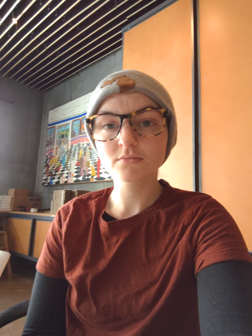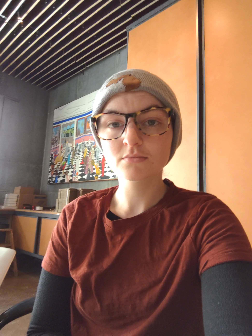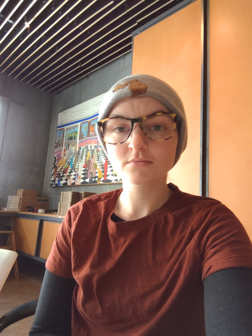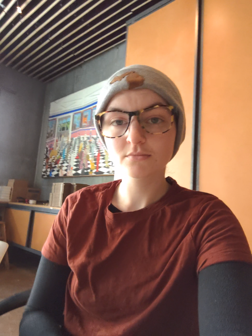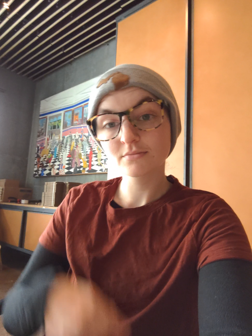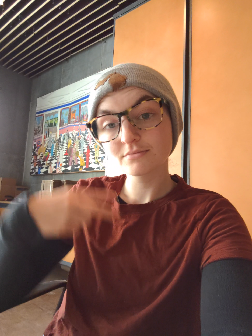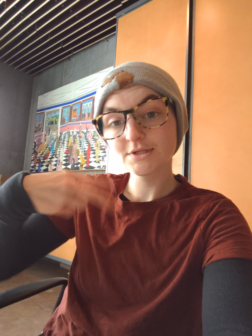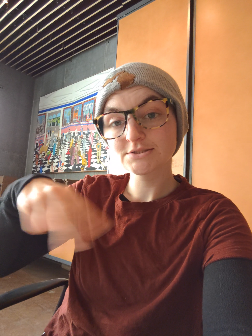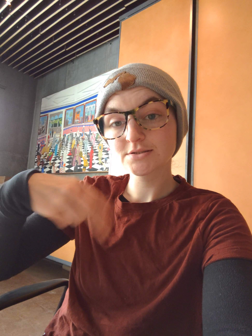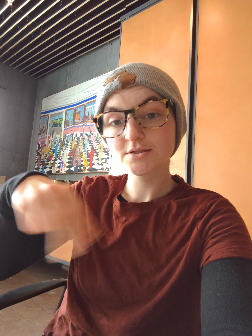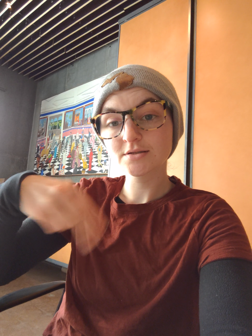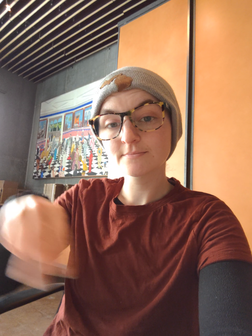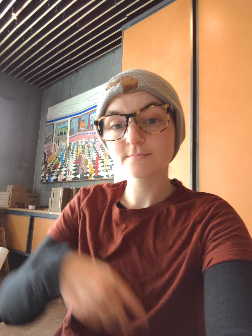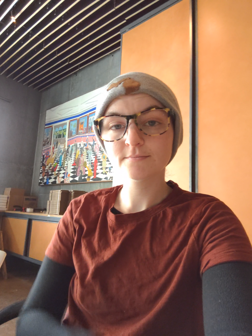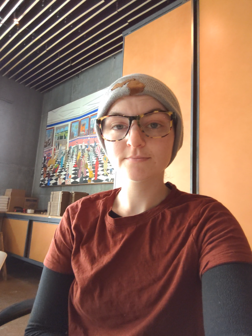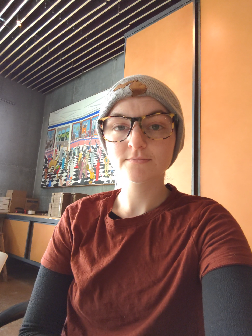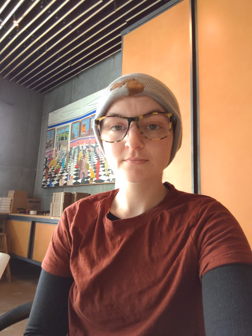dance